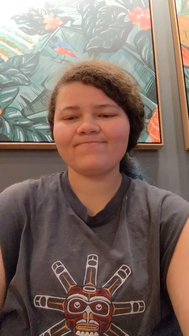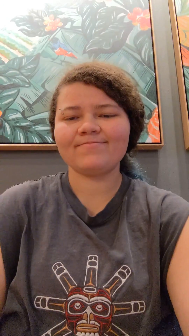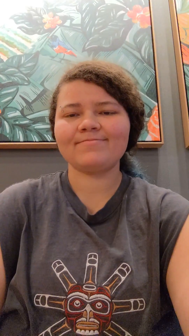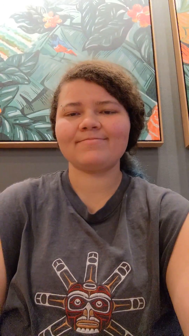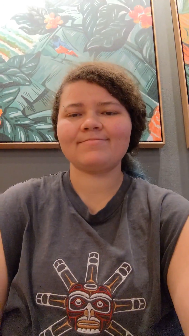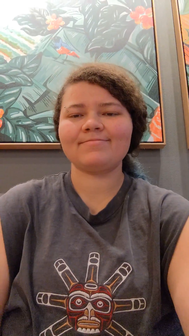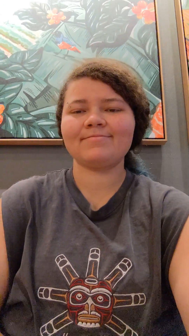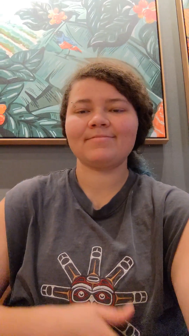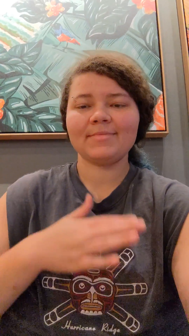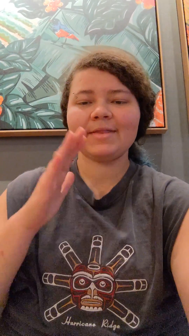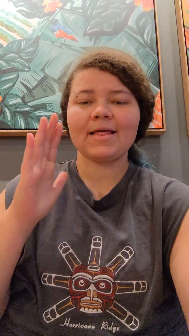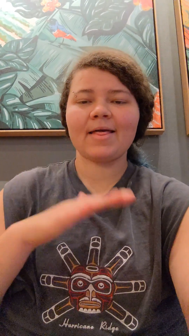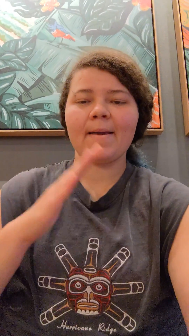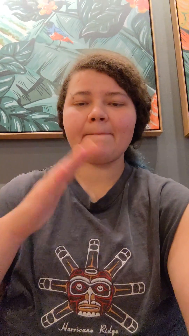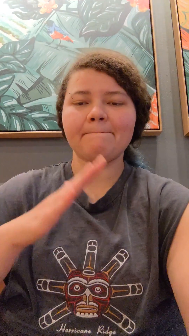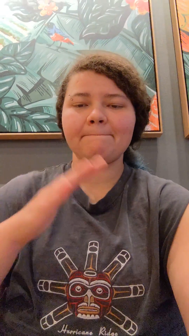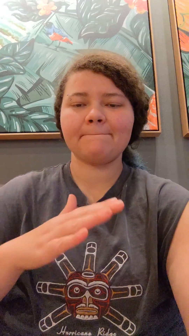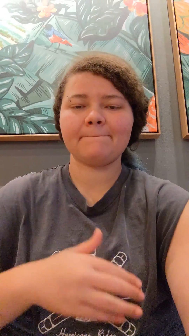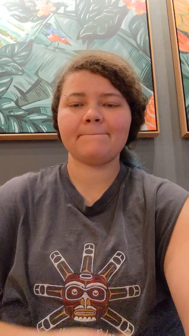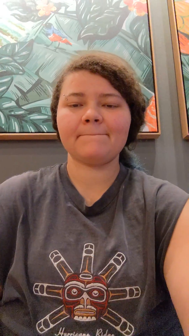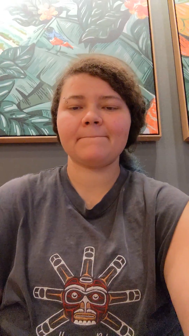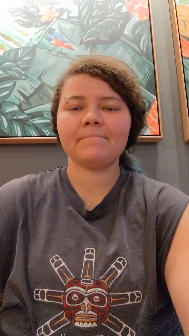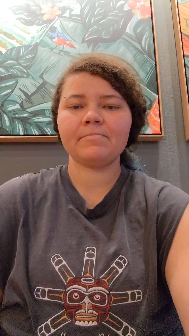clap